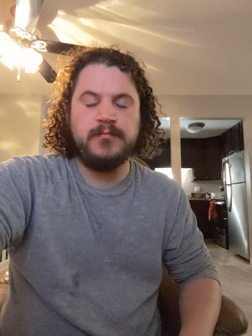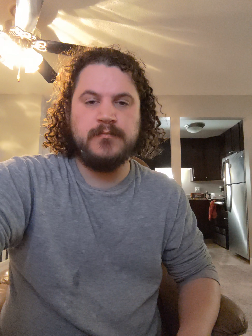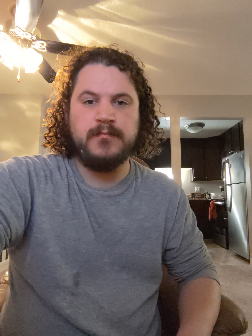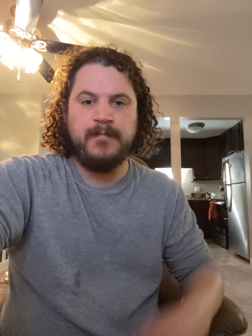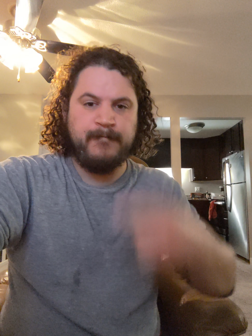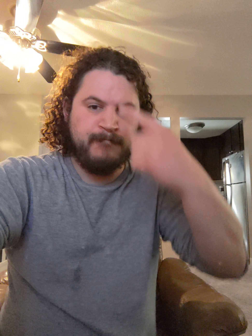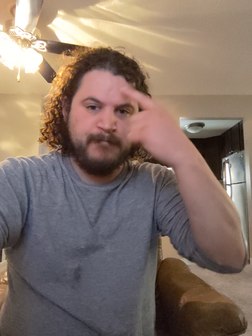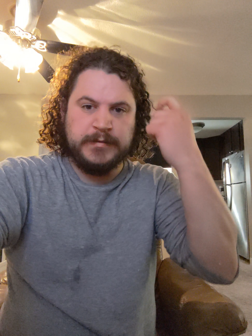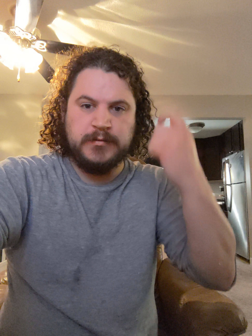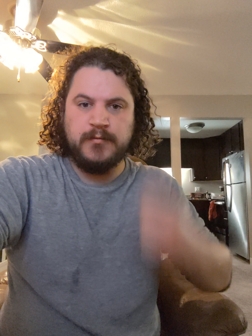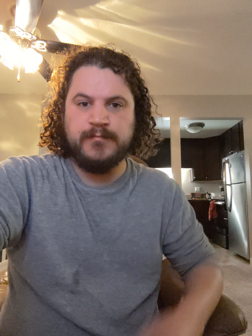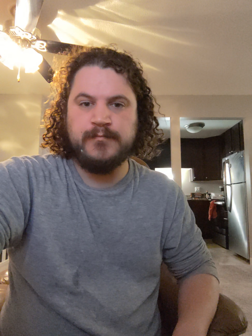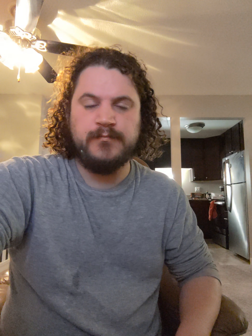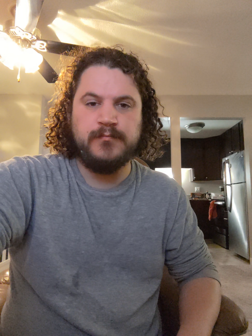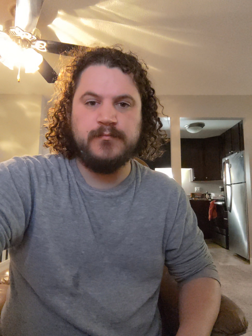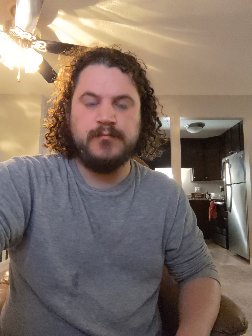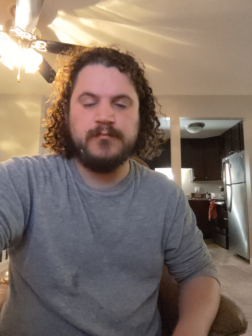because